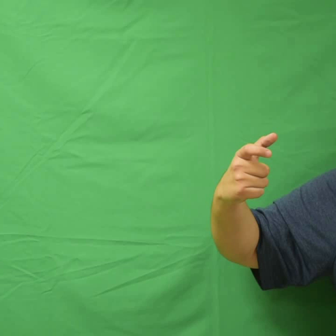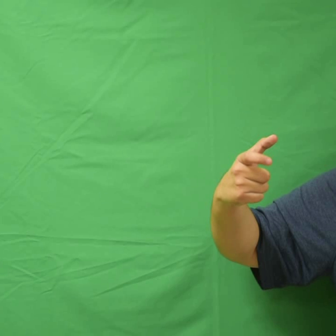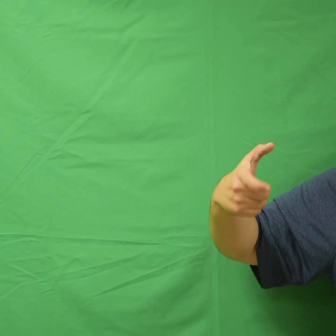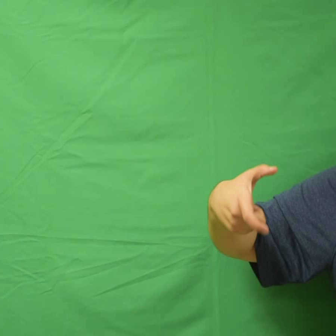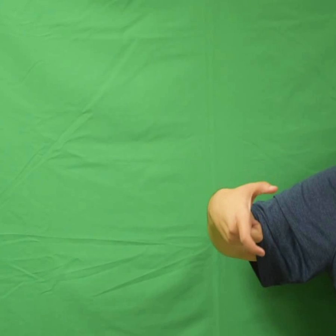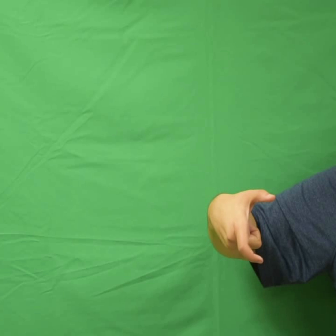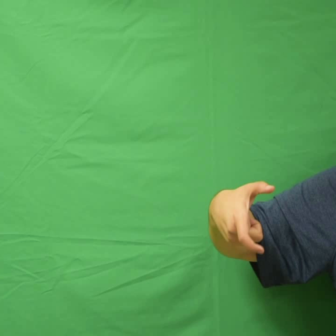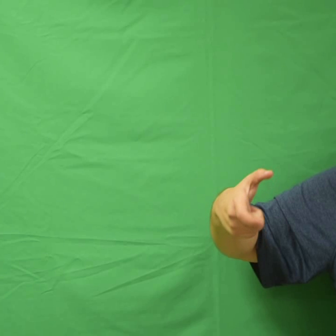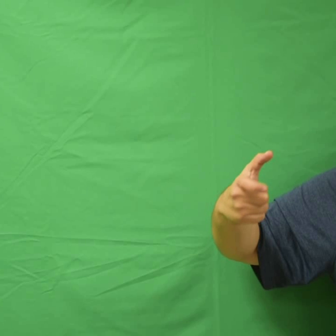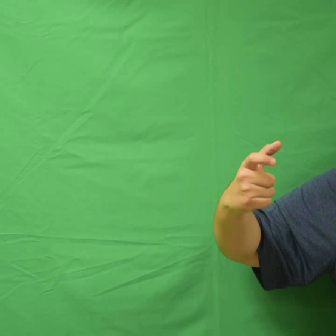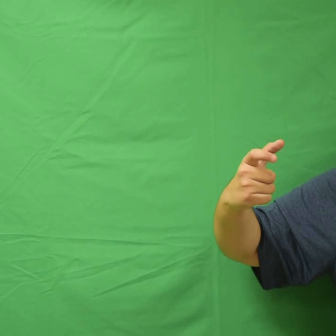Q